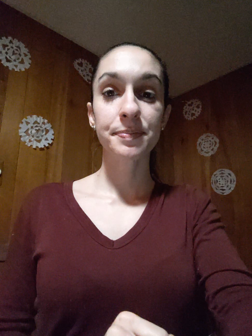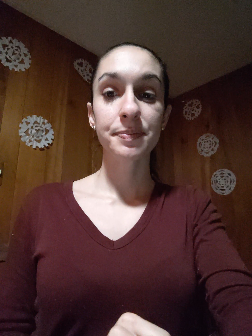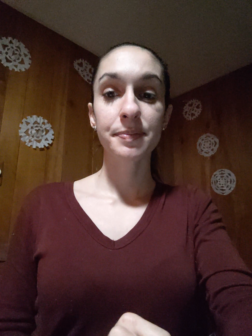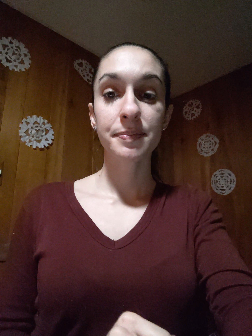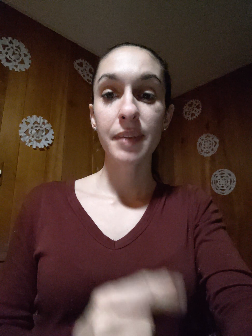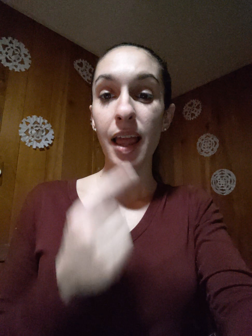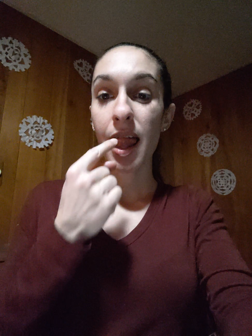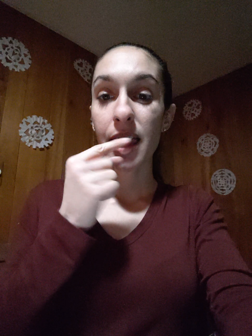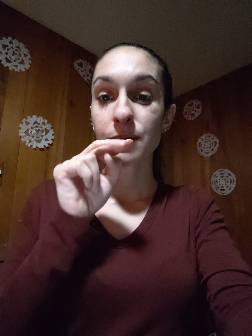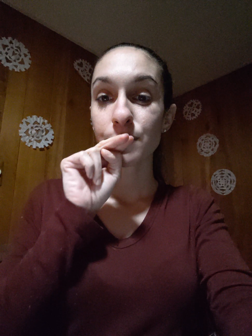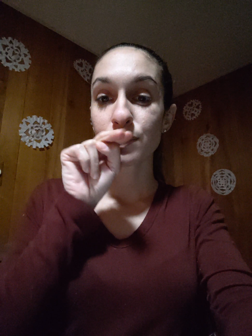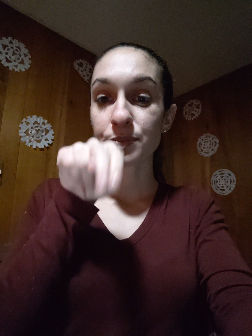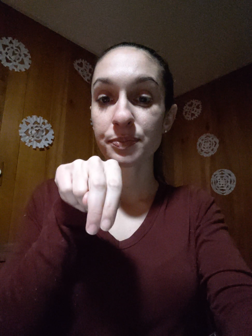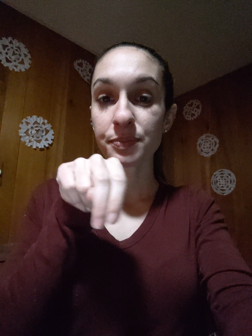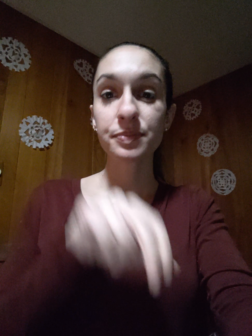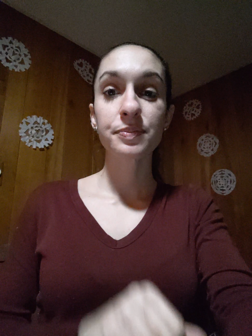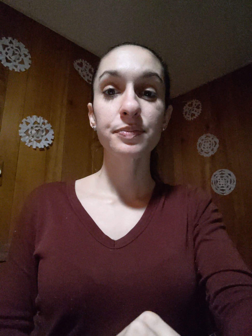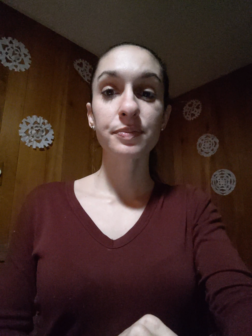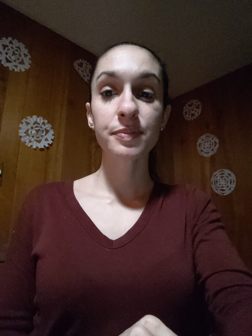tongue